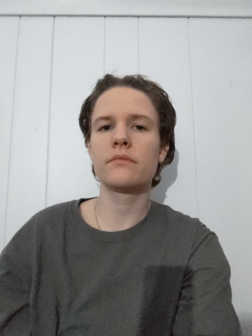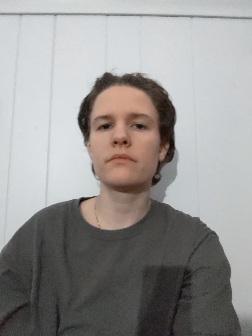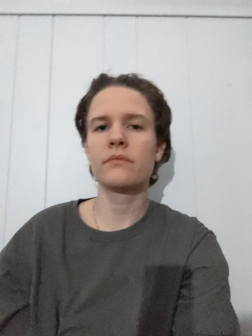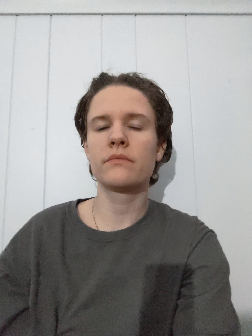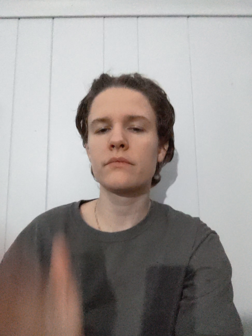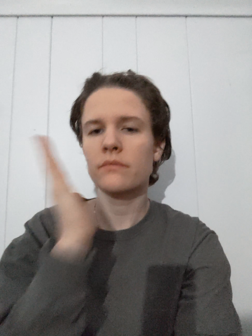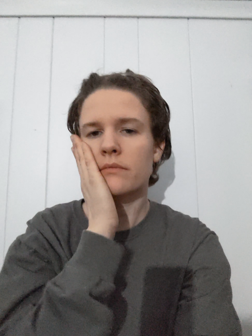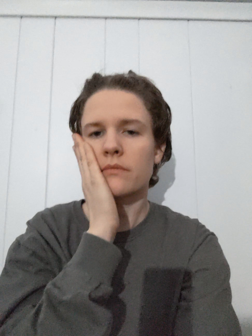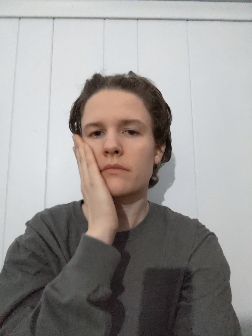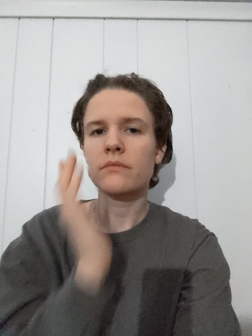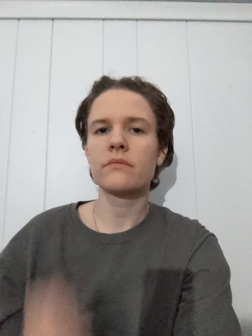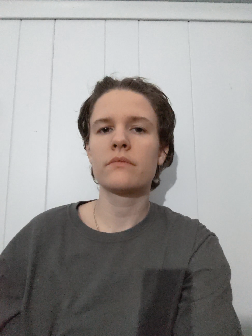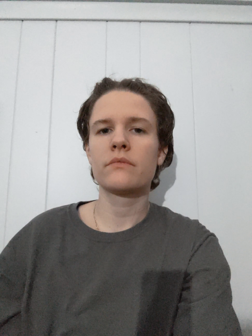bed